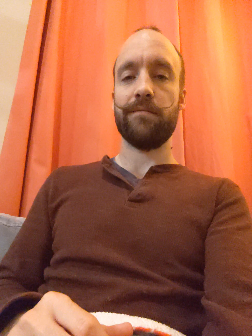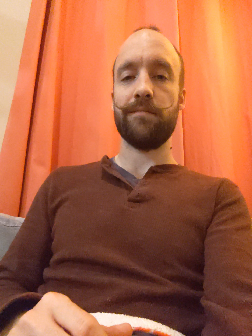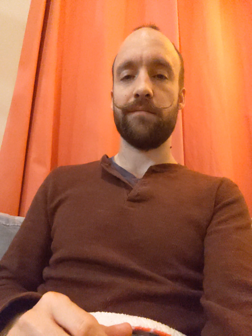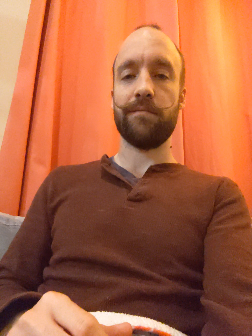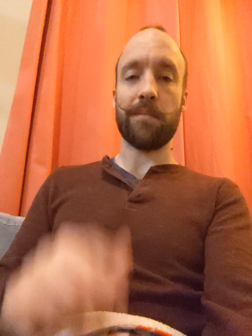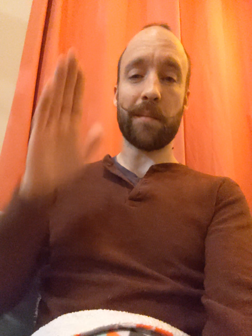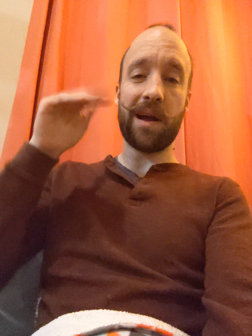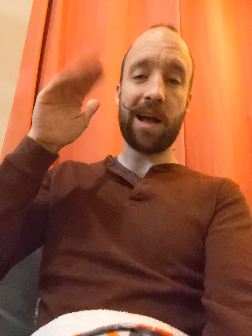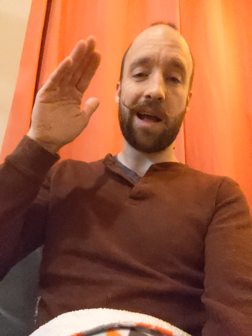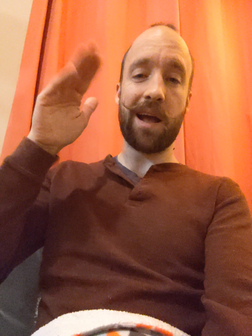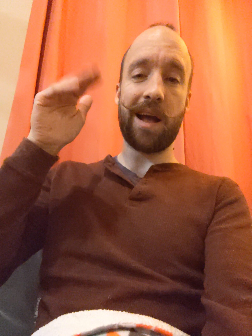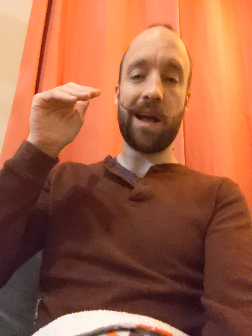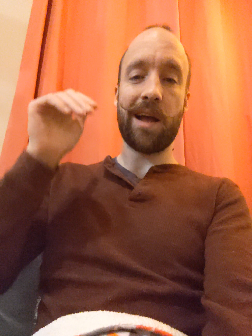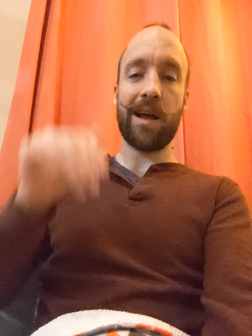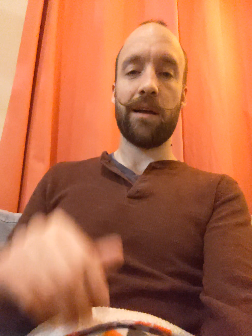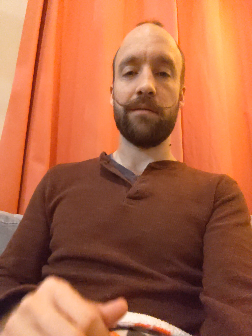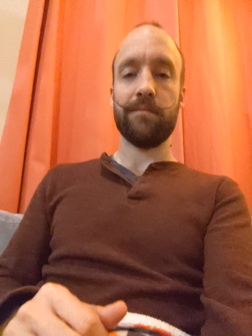bye